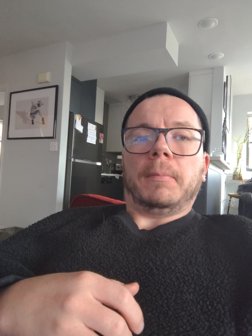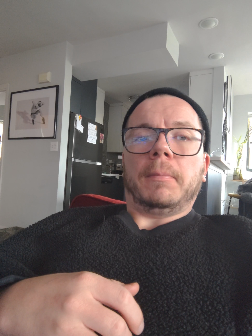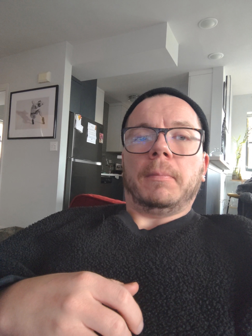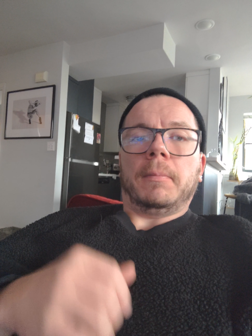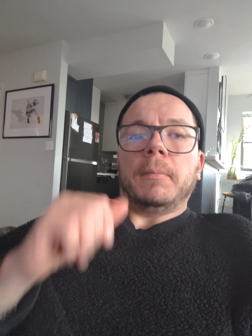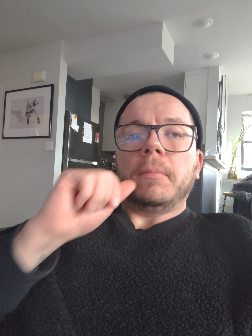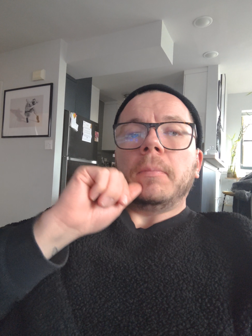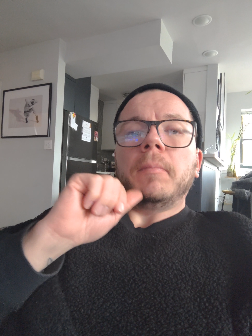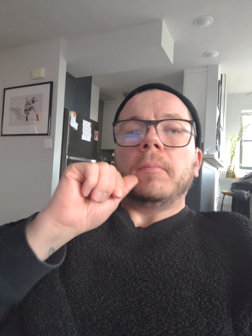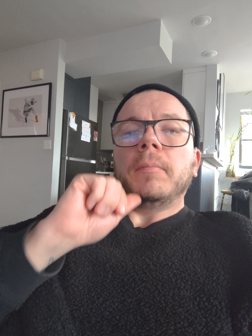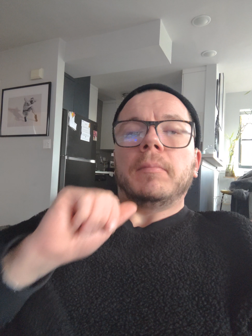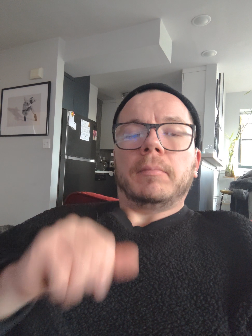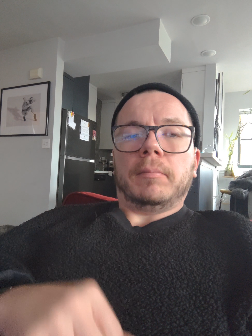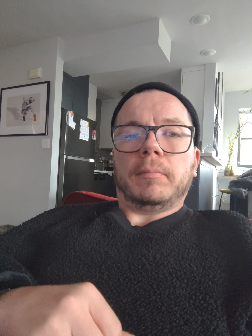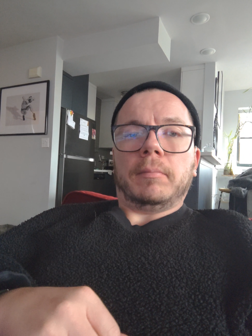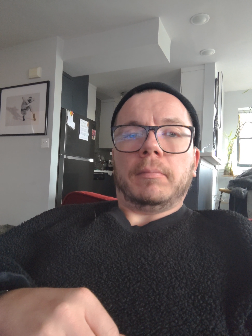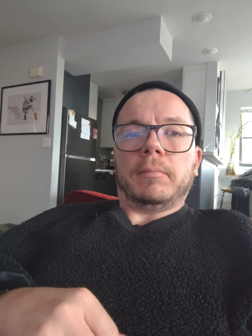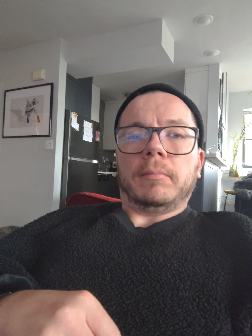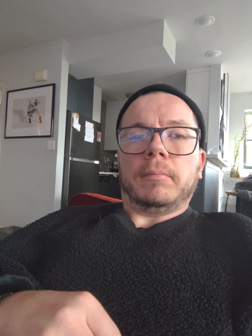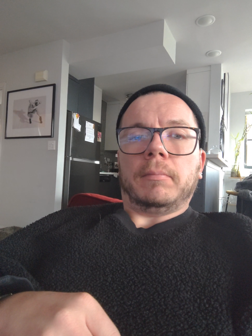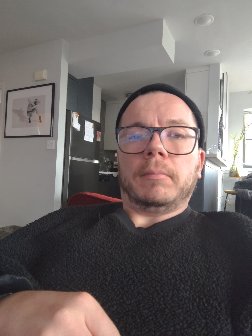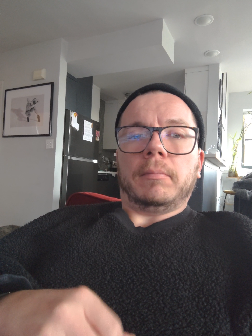aunt